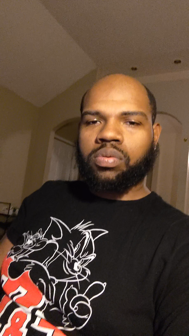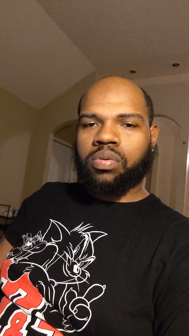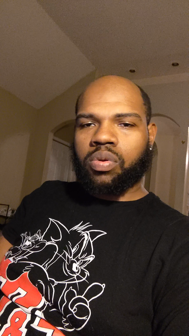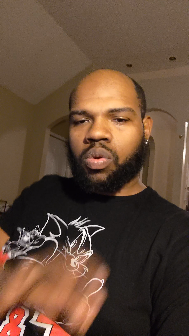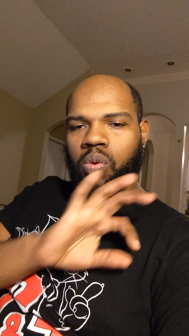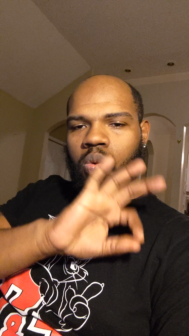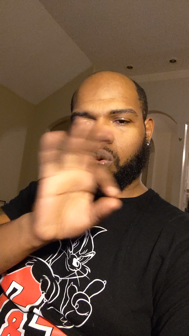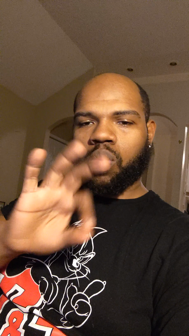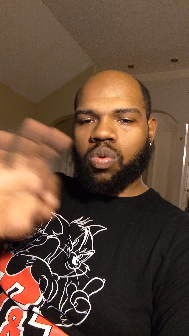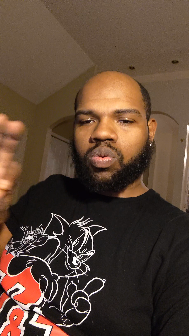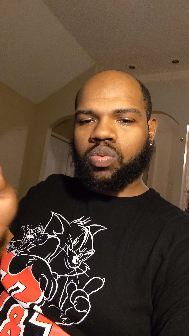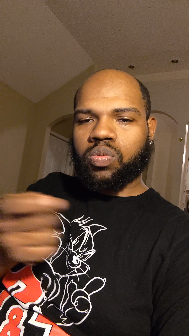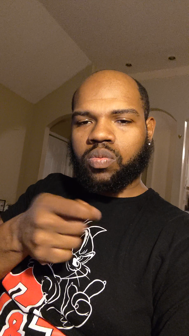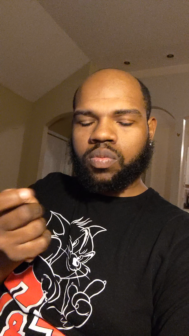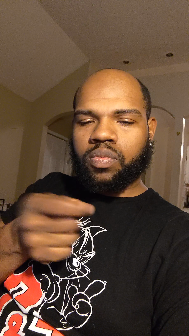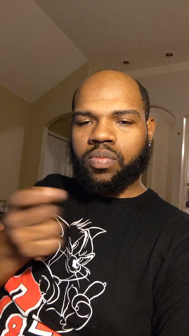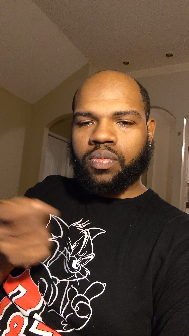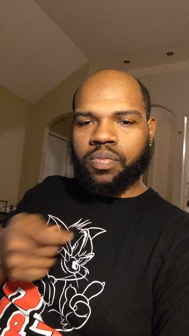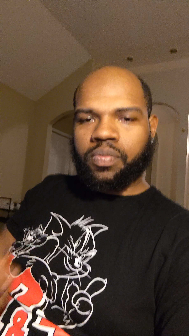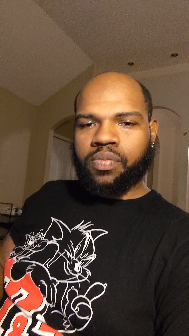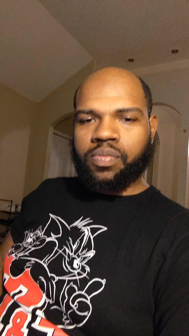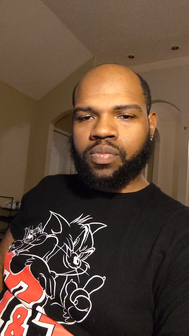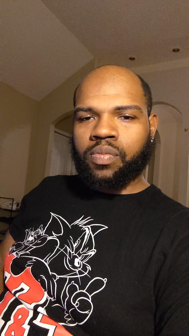hose